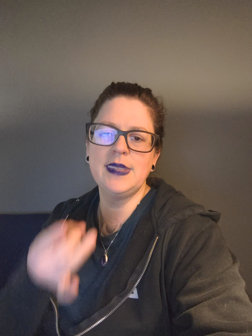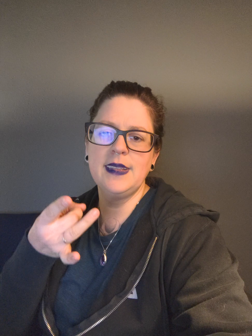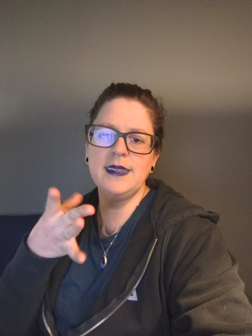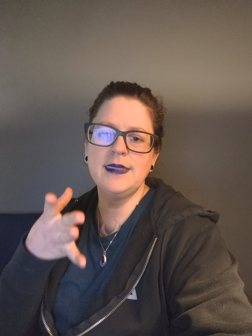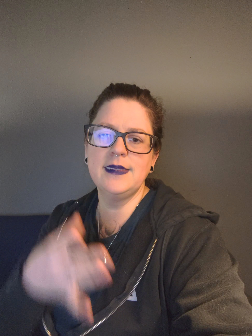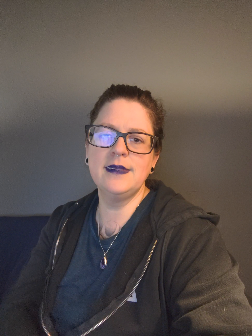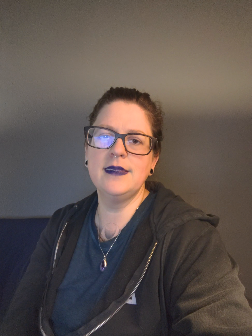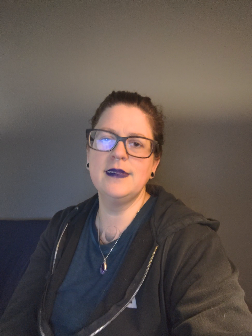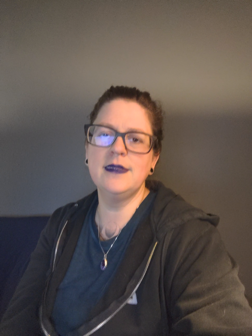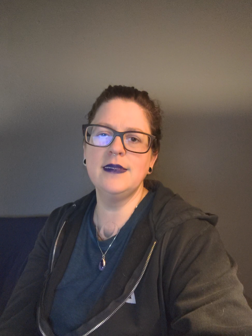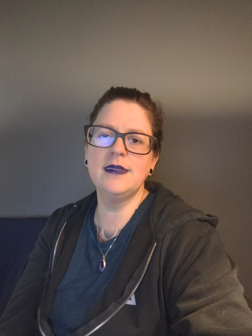hate